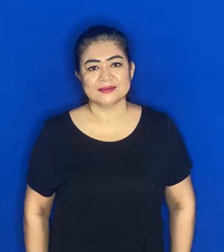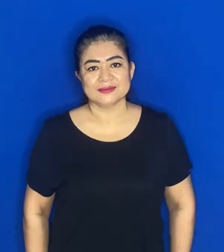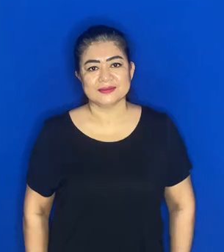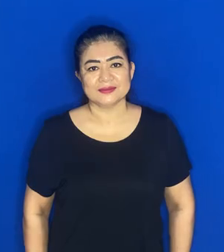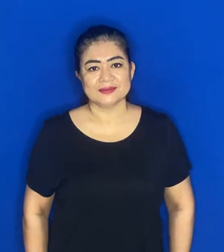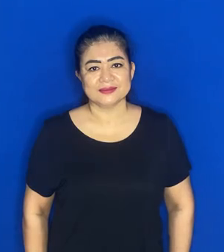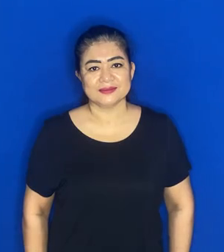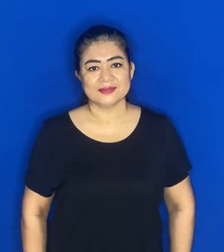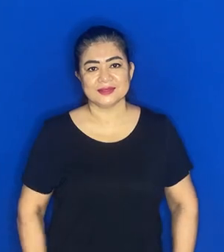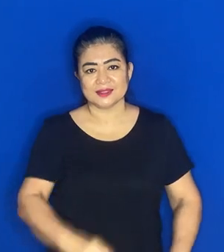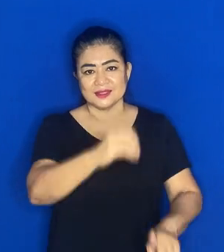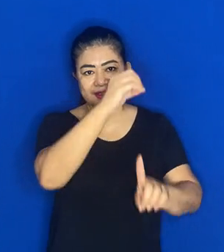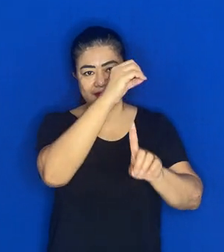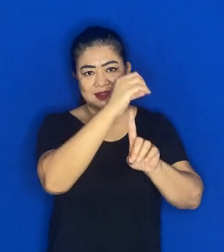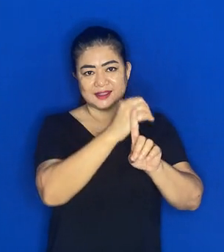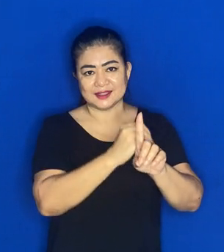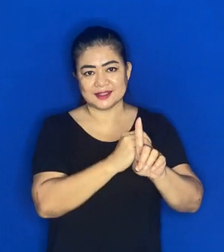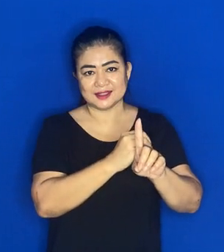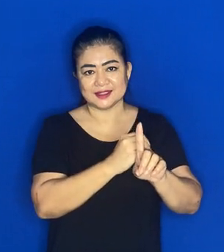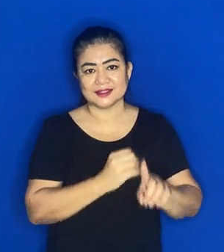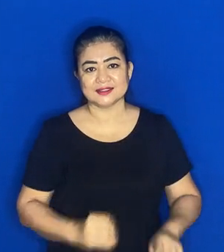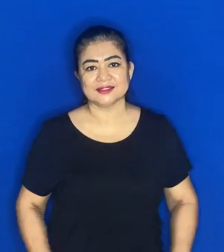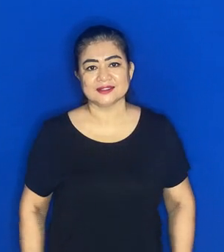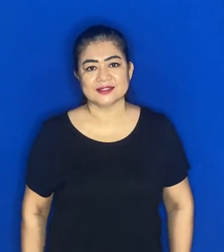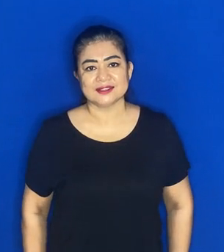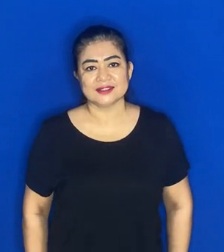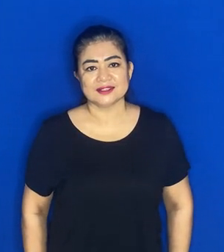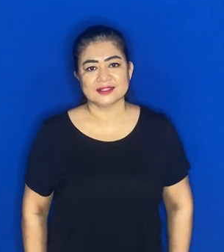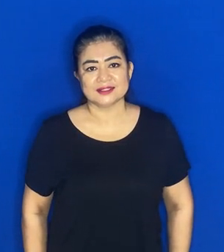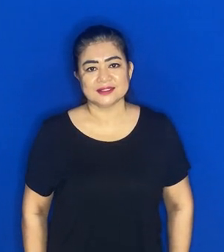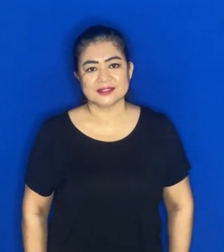october